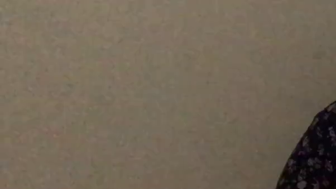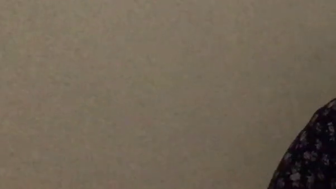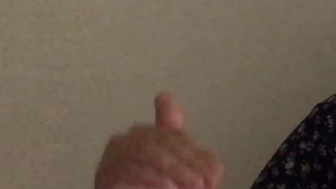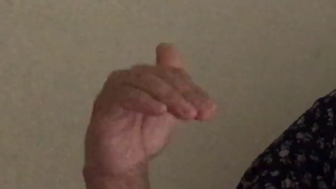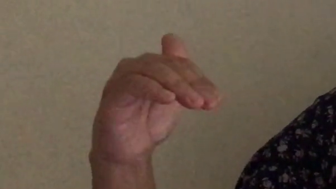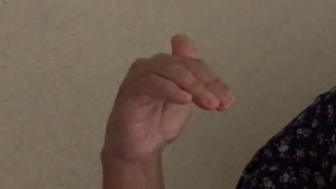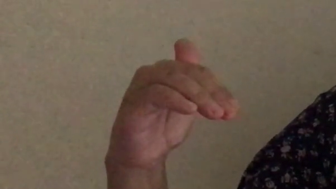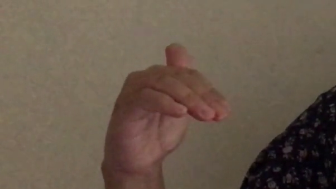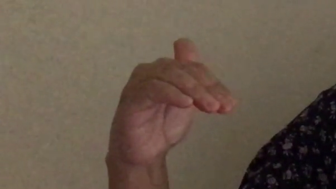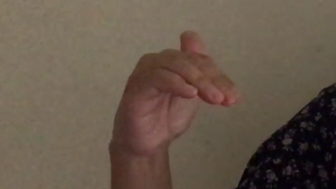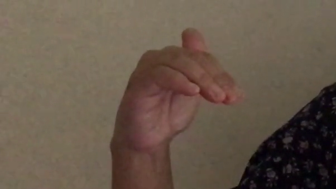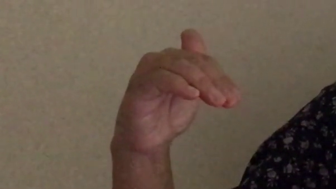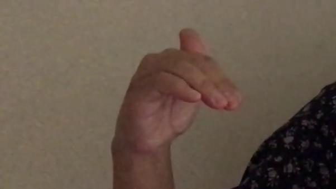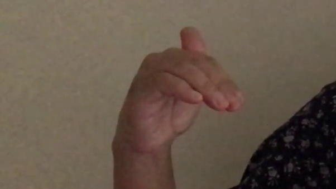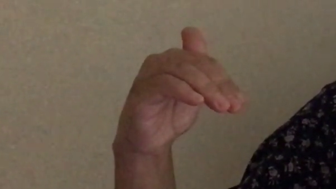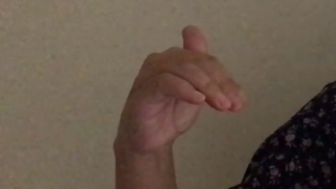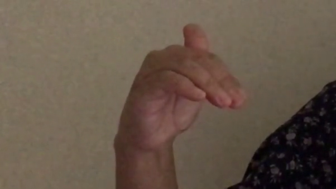त